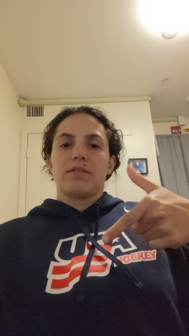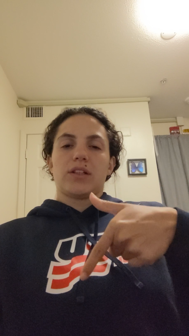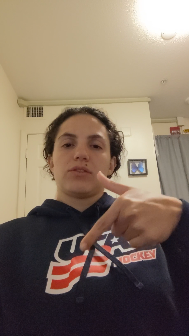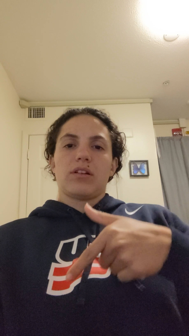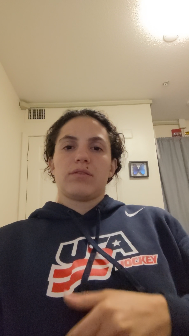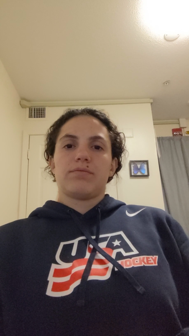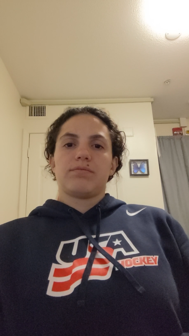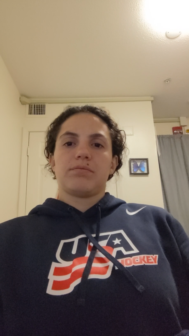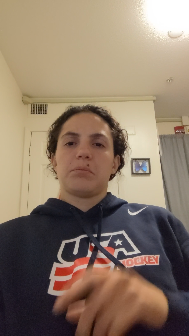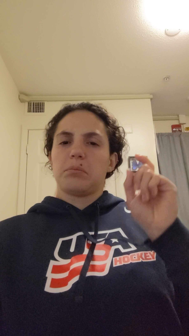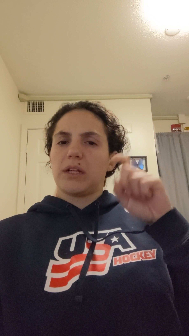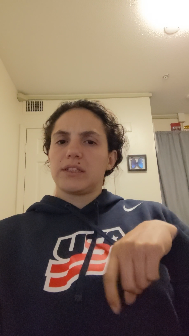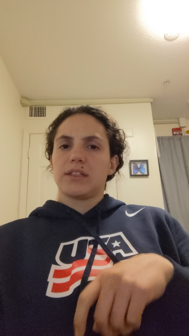must